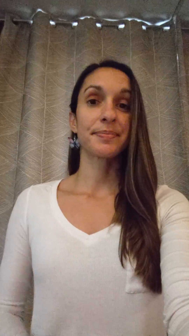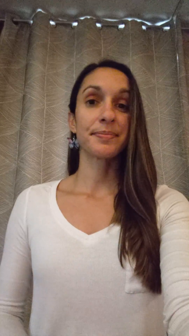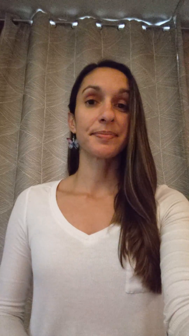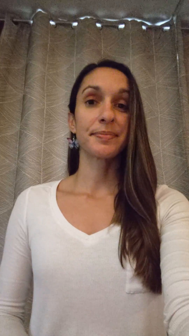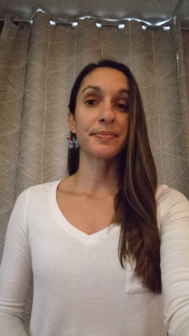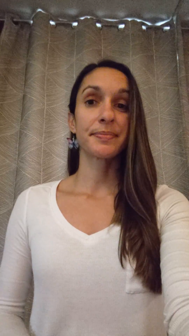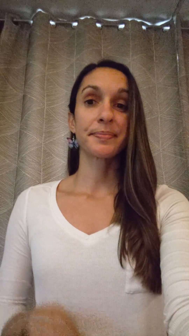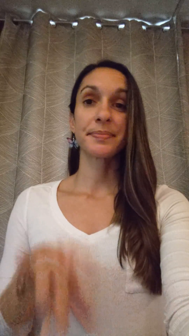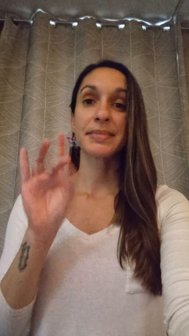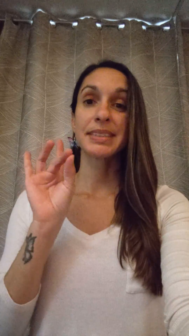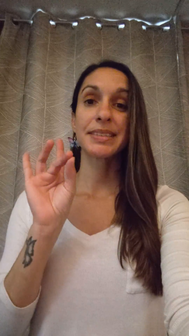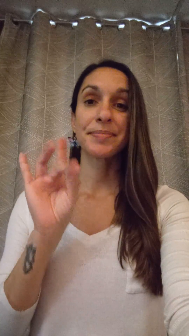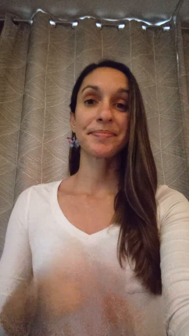pick